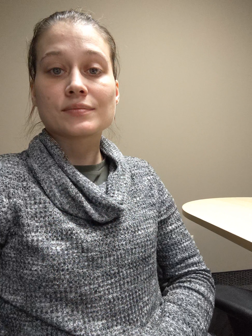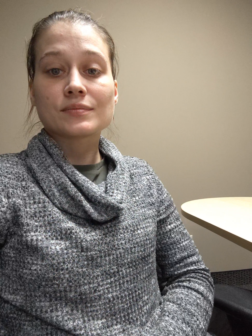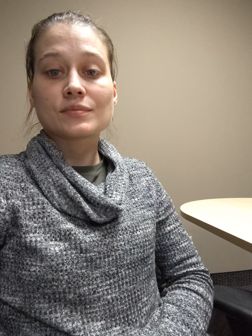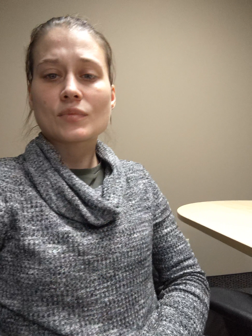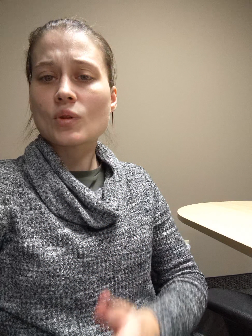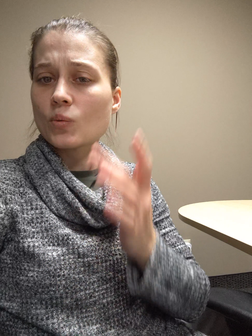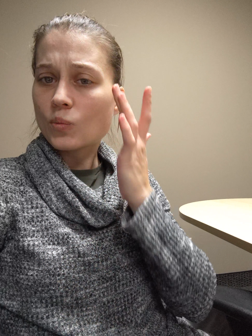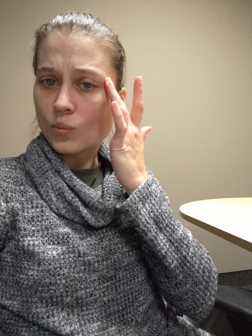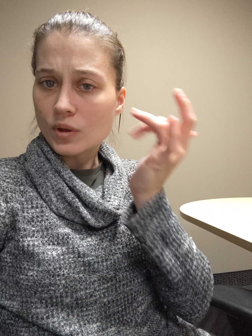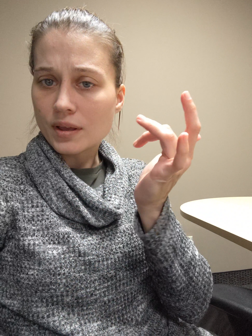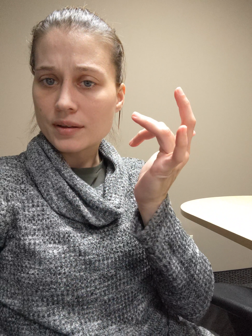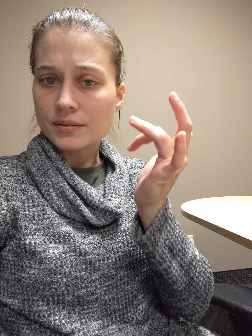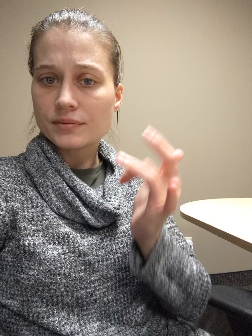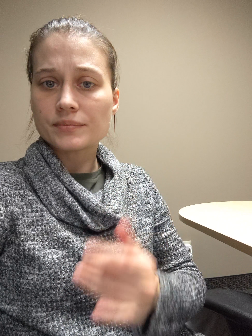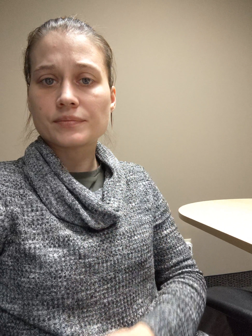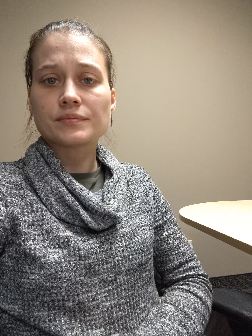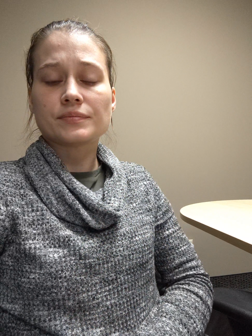why